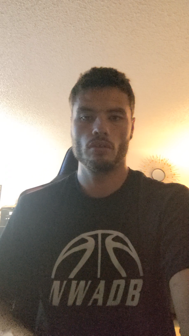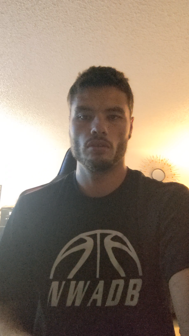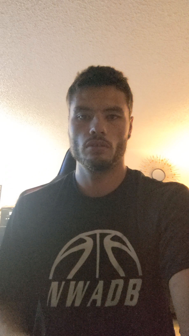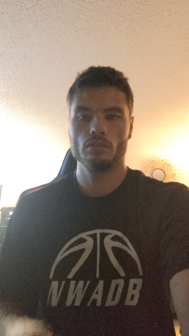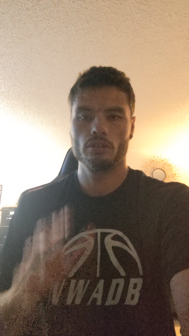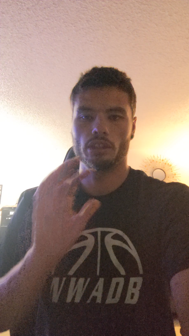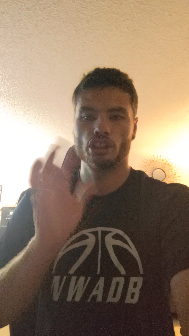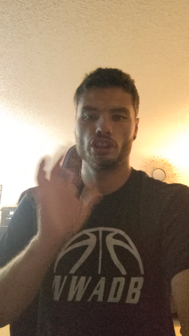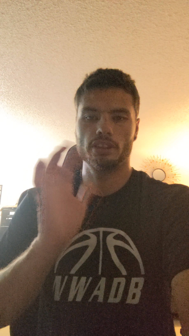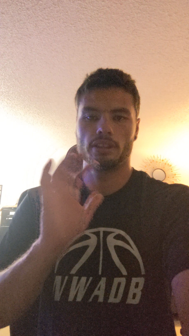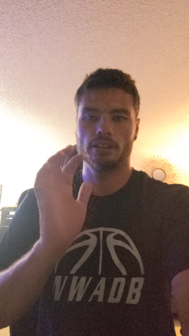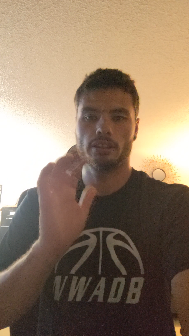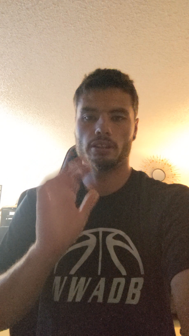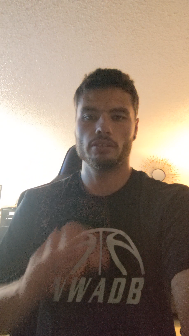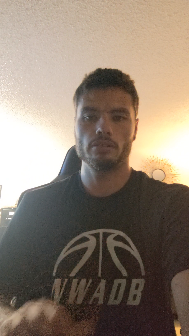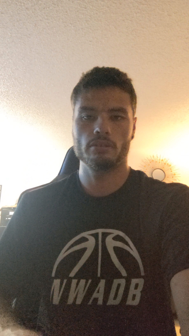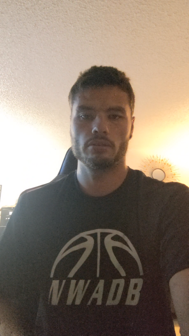cheese